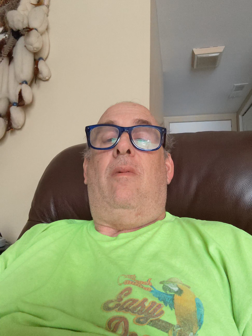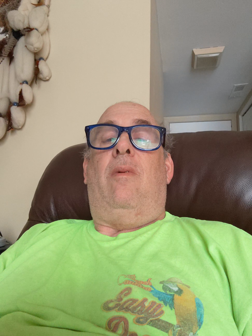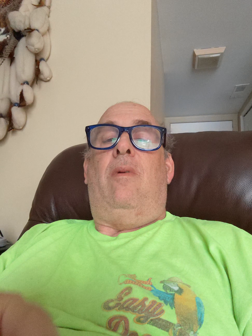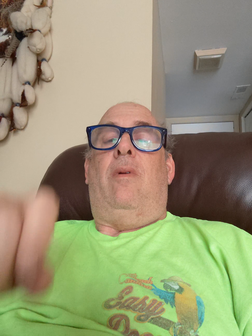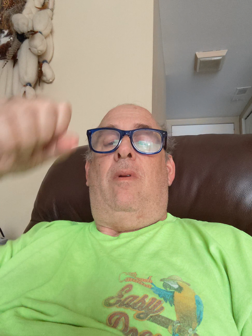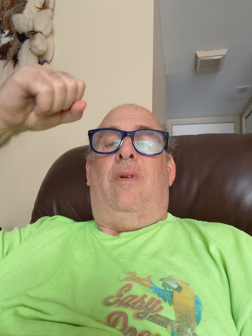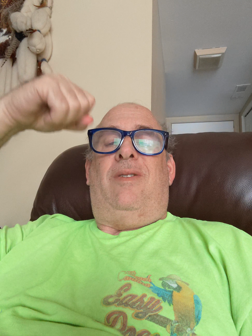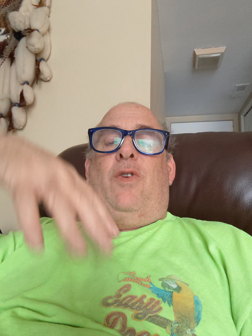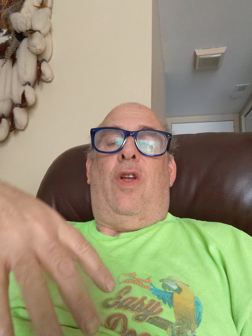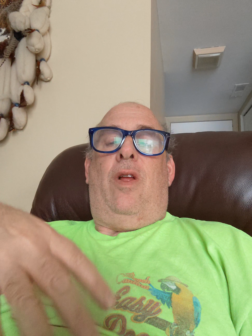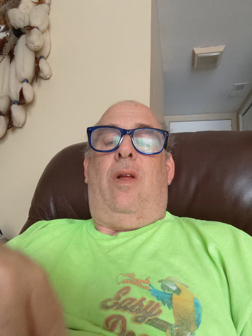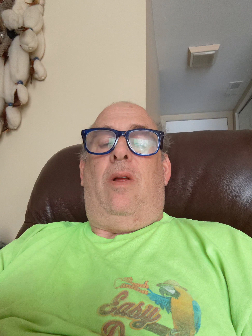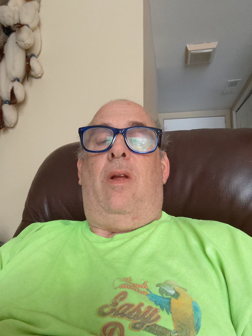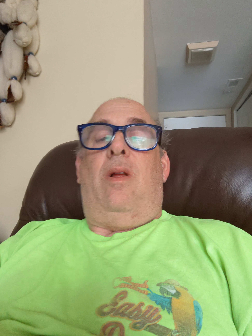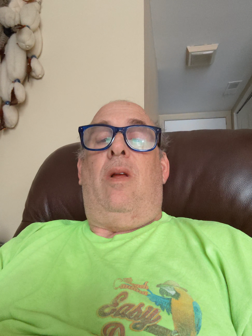shower